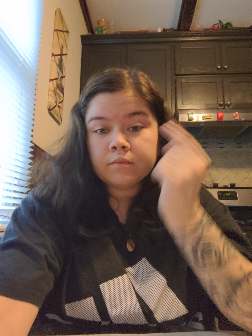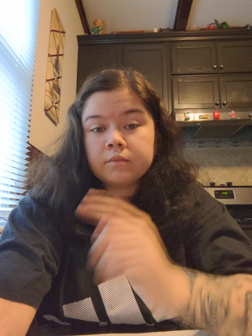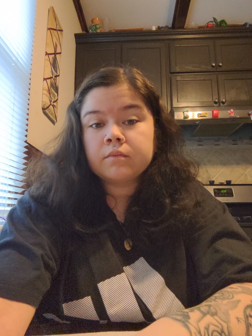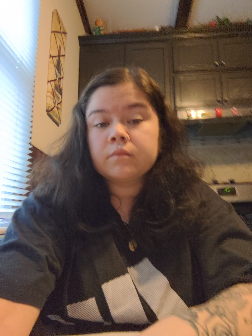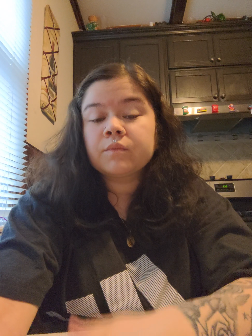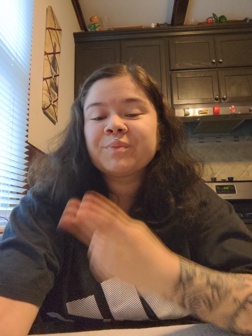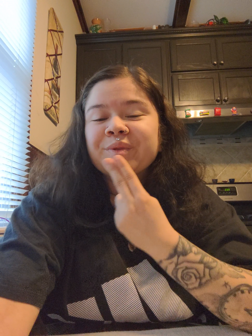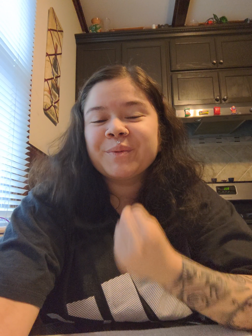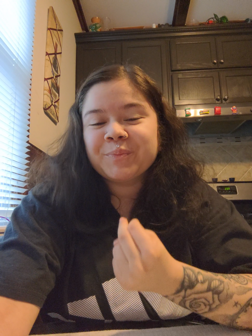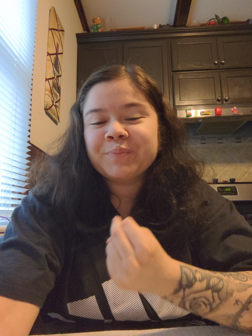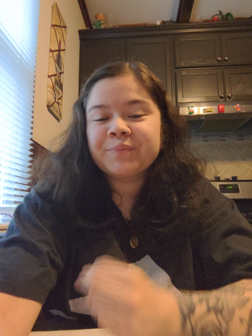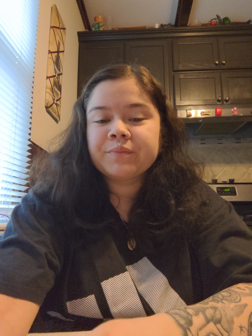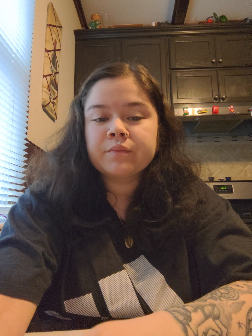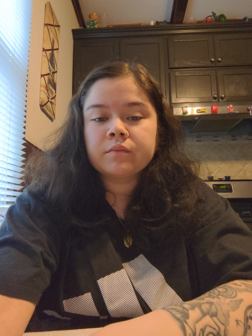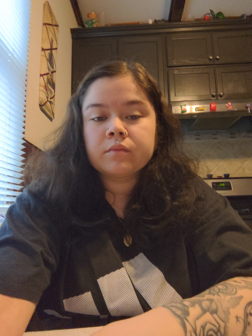cute